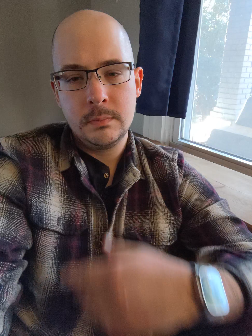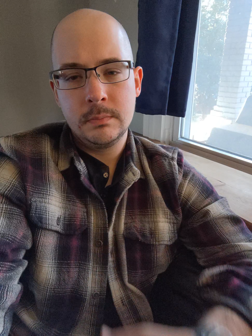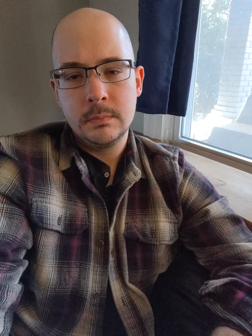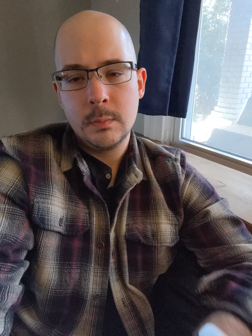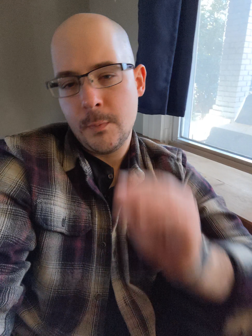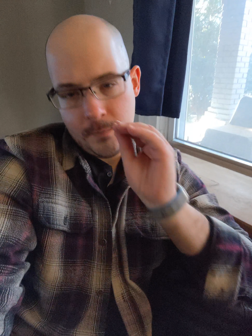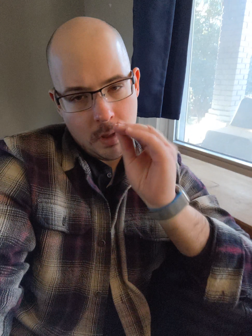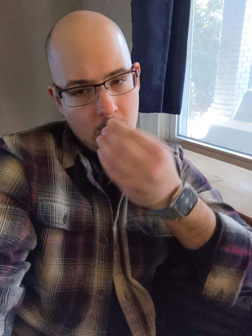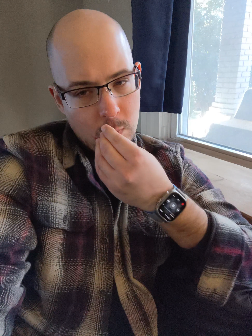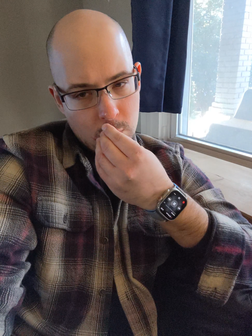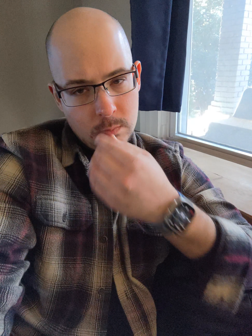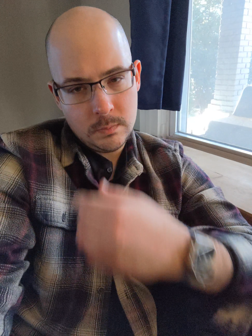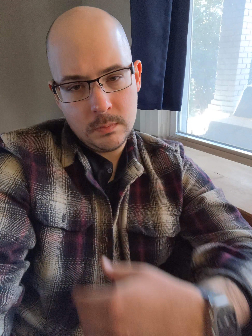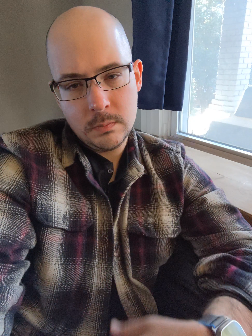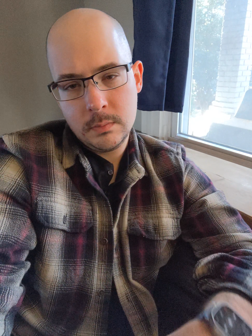flower